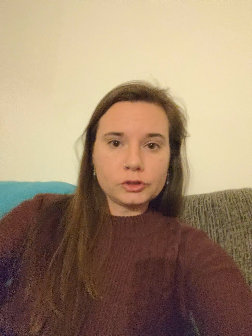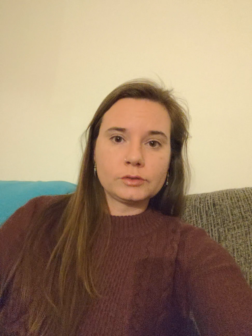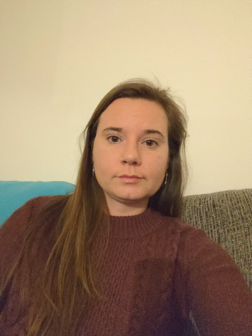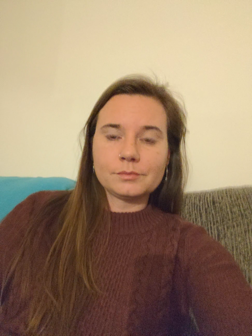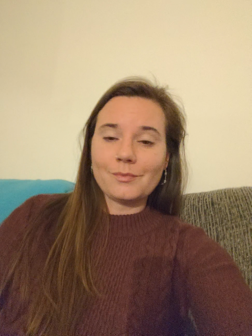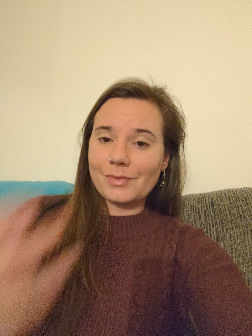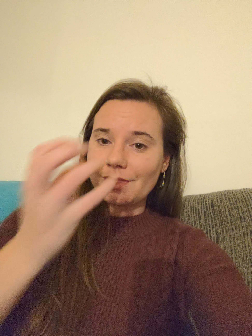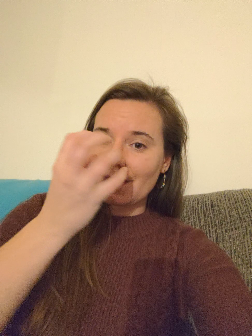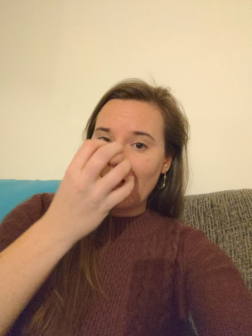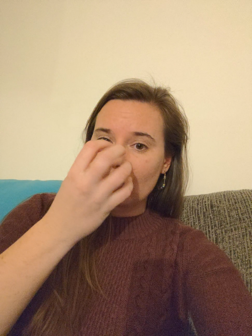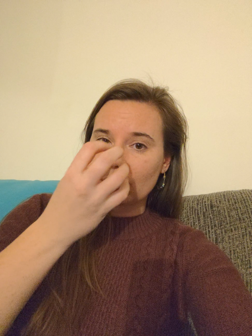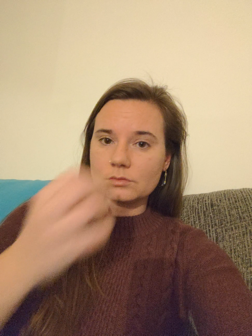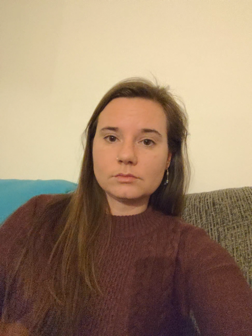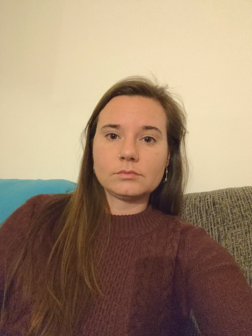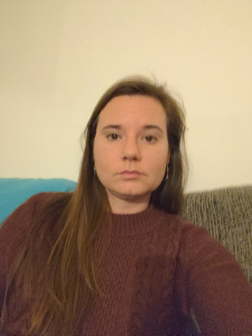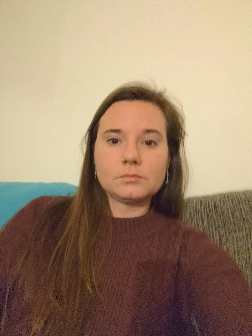clown